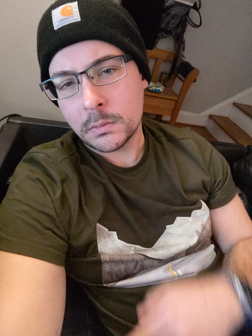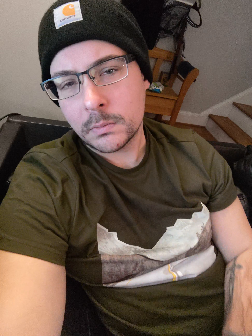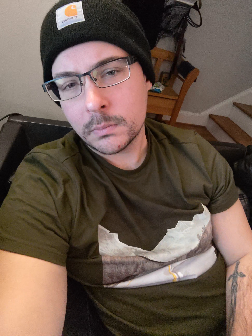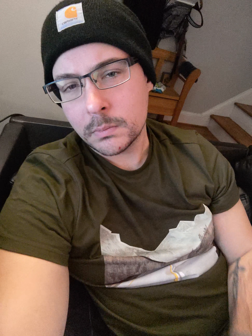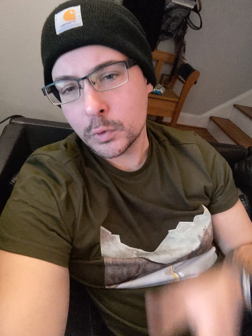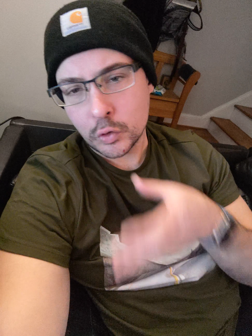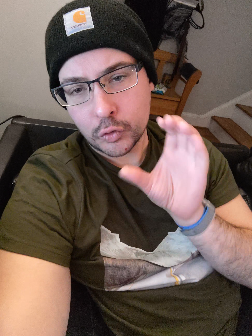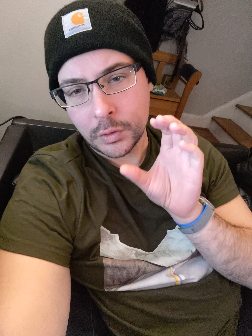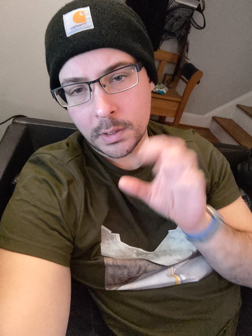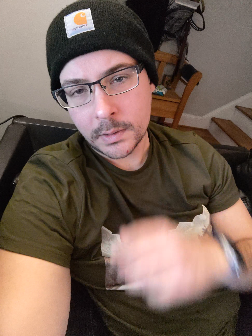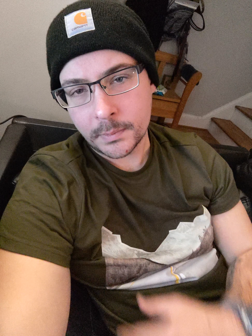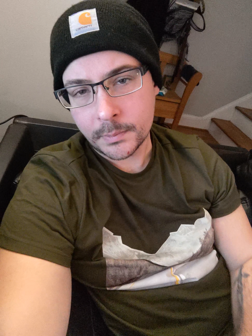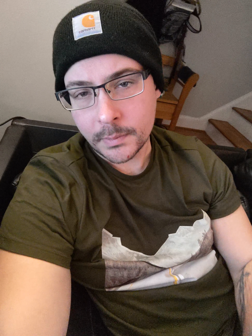drink